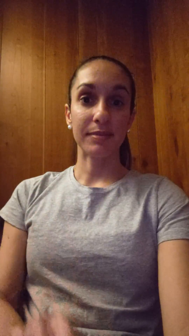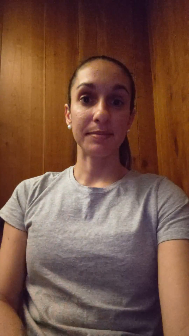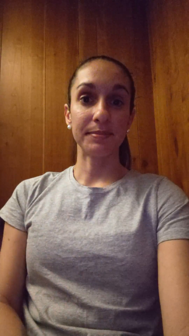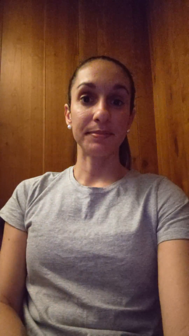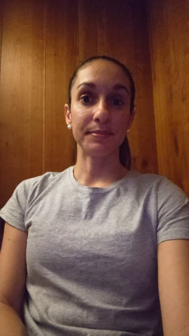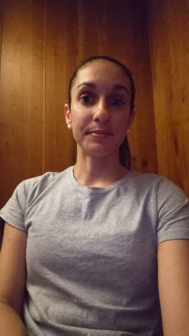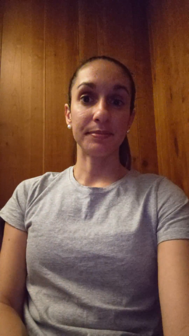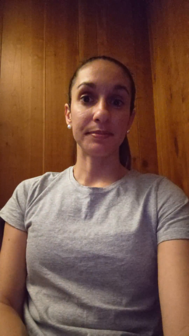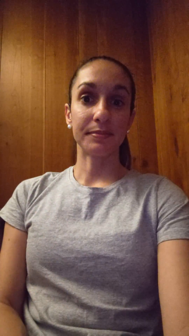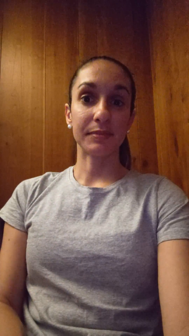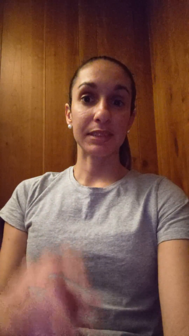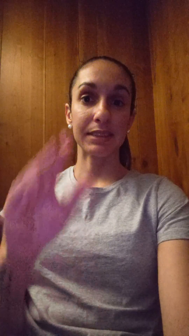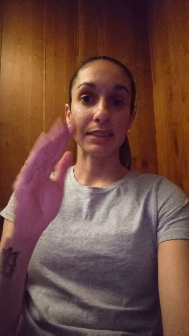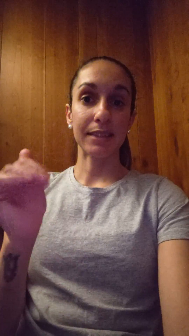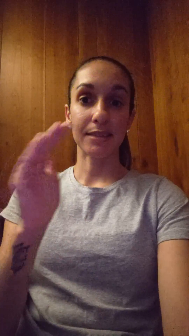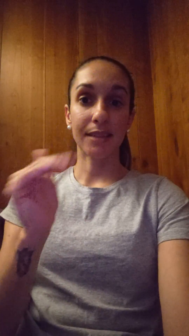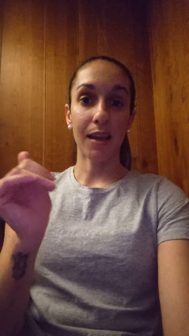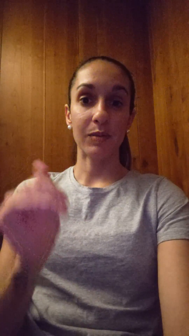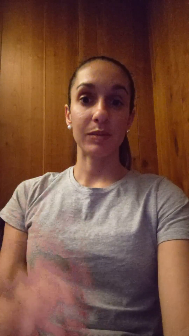downtown